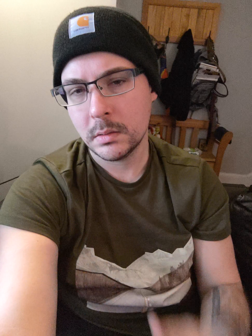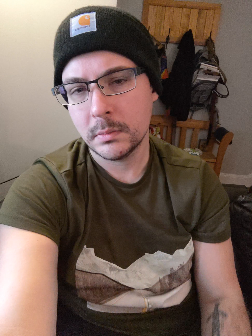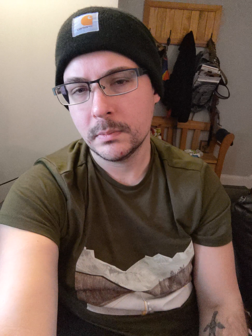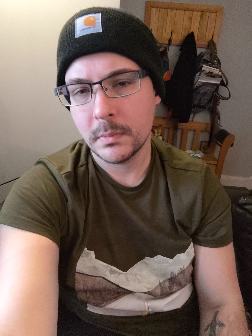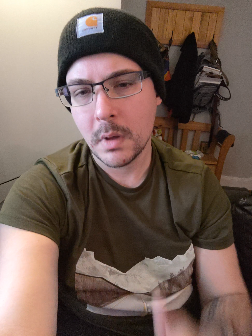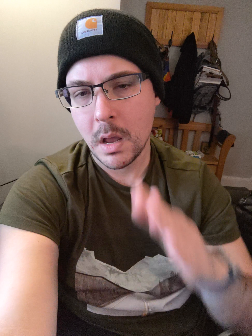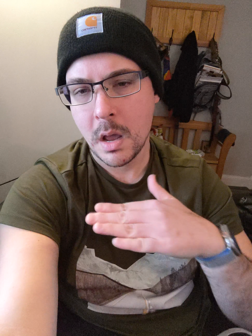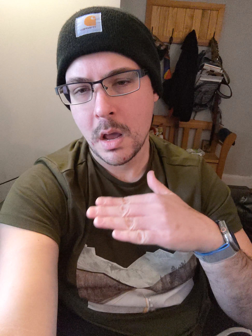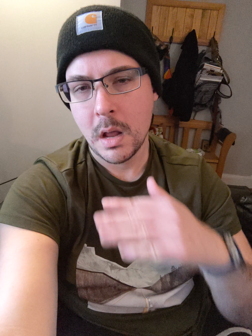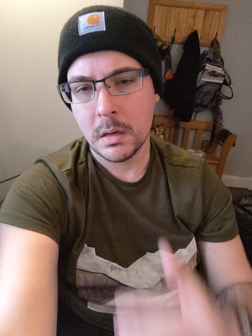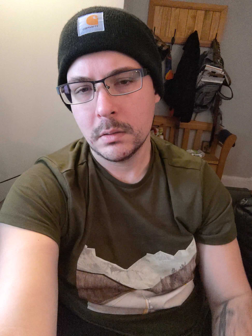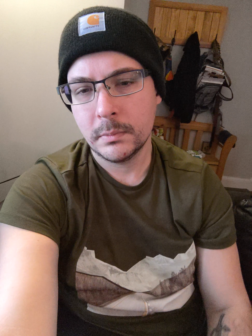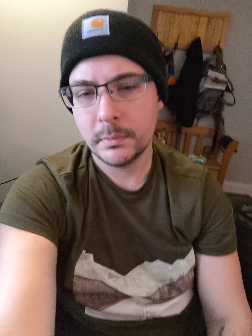on